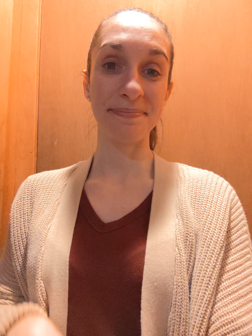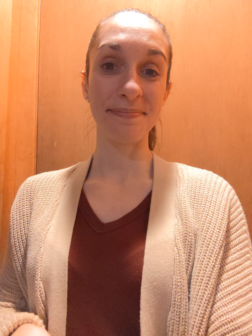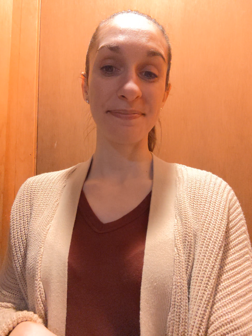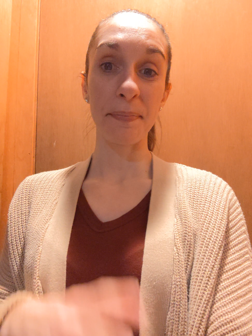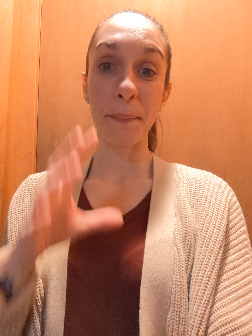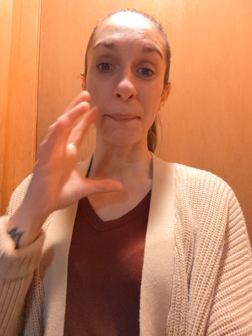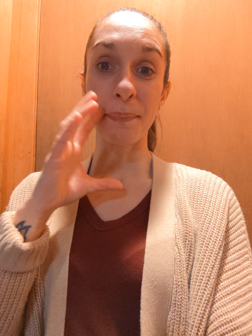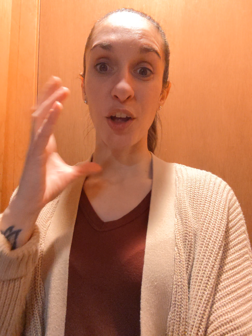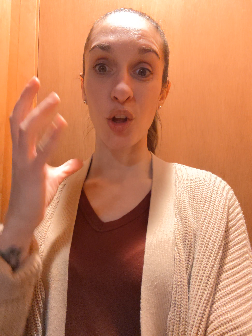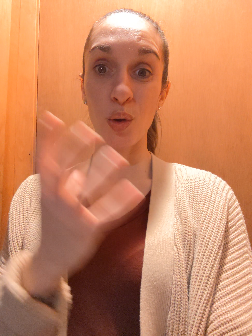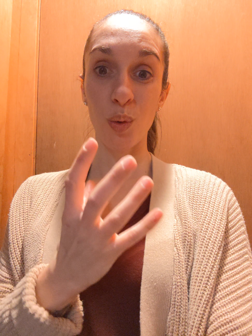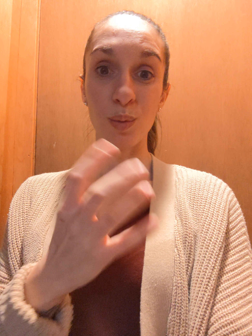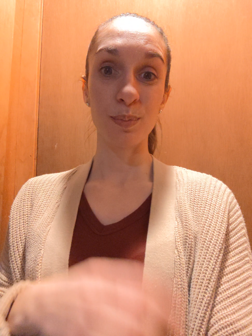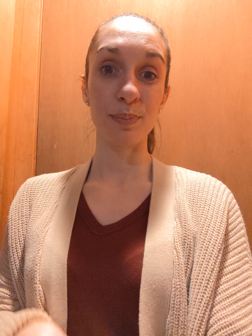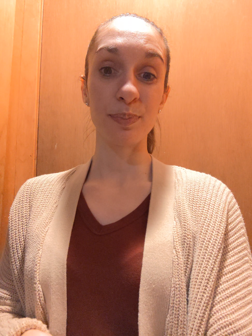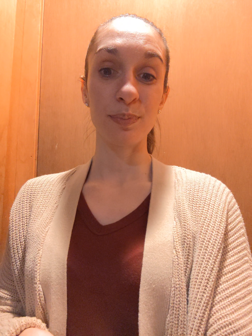balloon